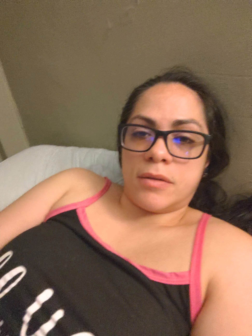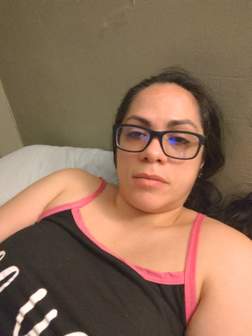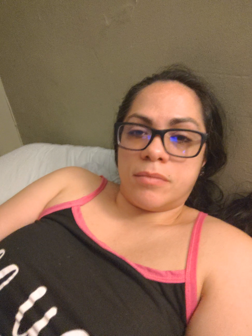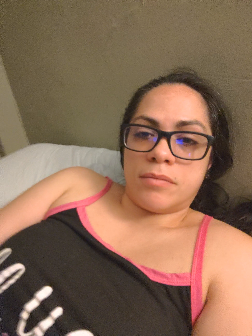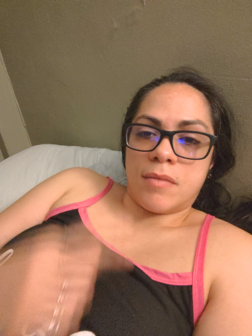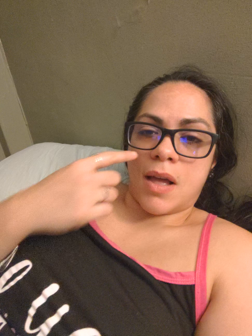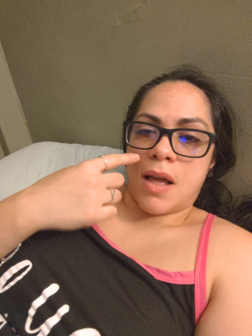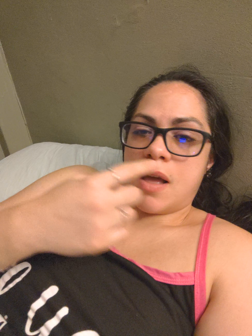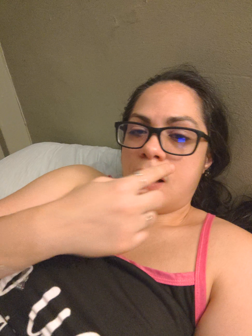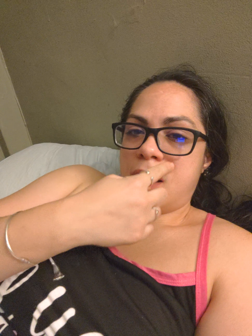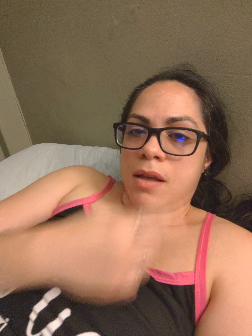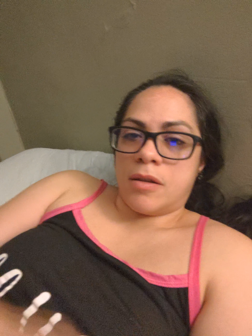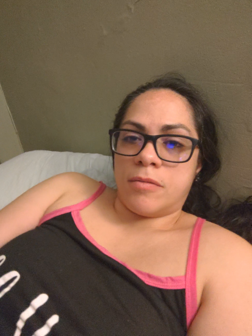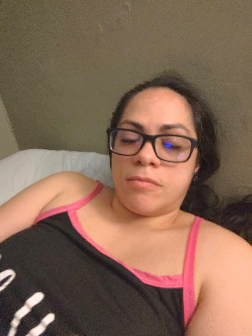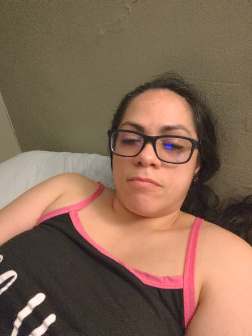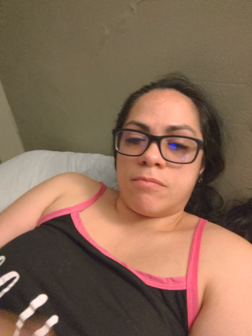eye